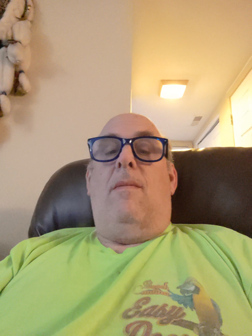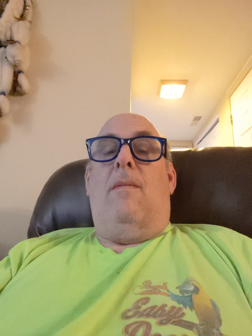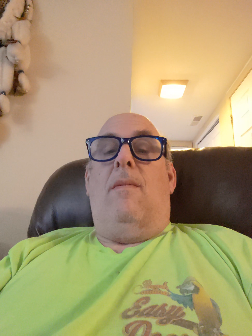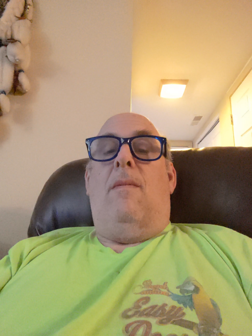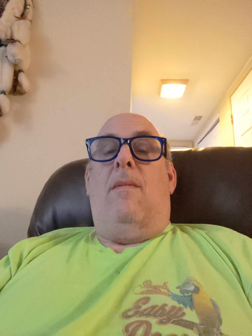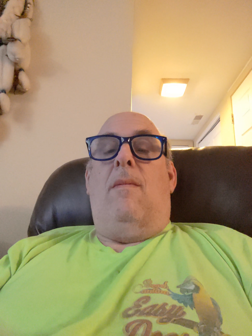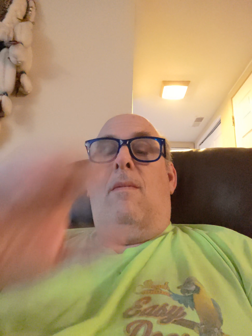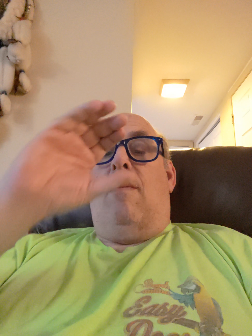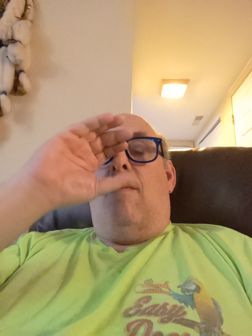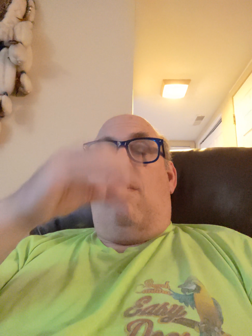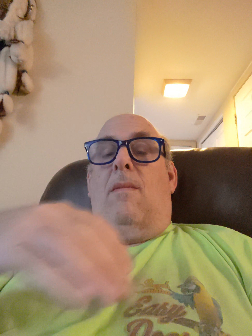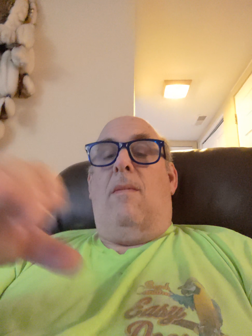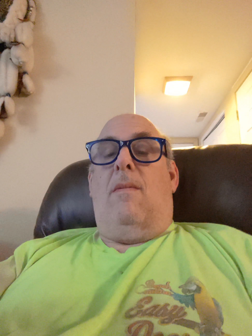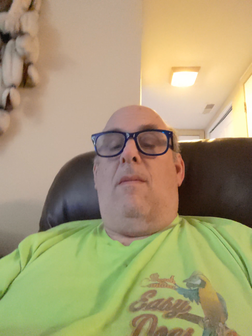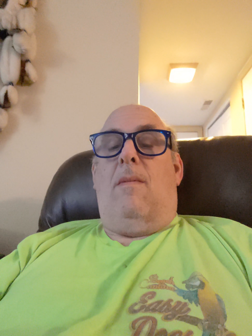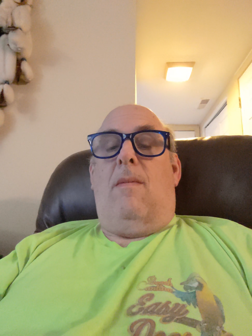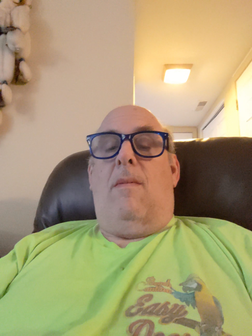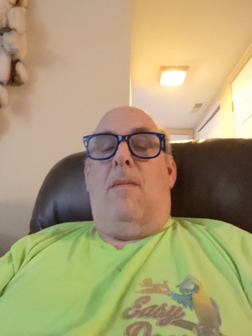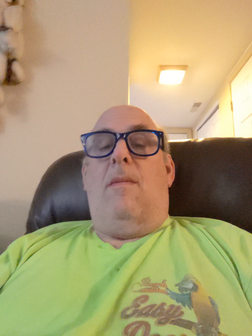elephant